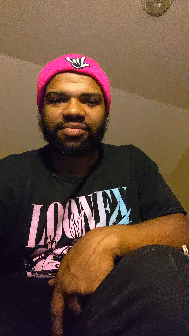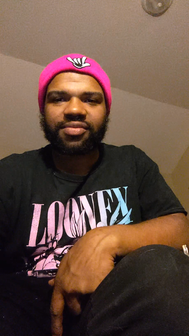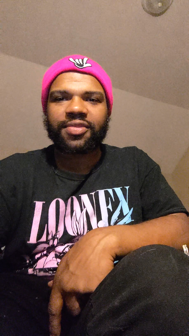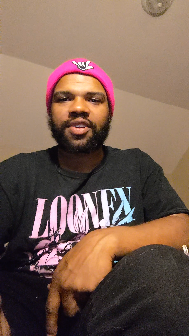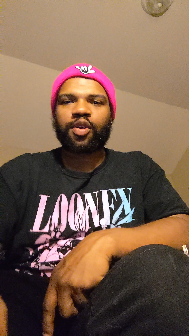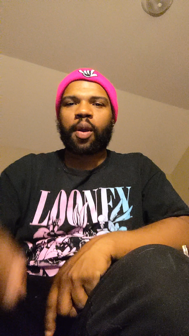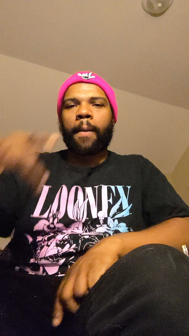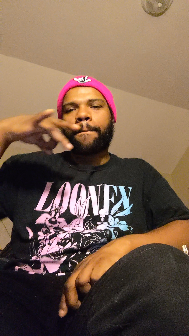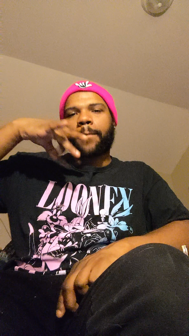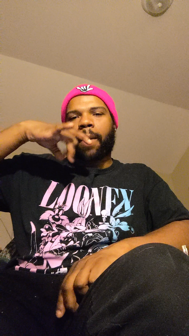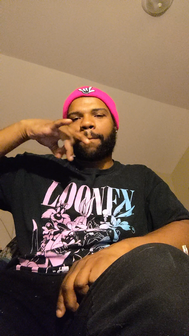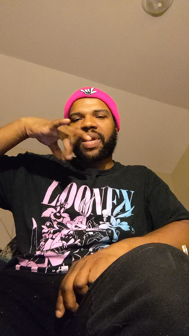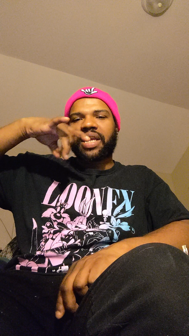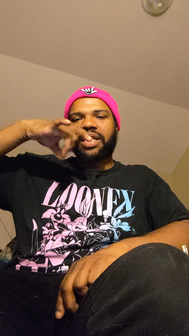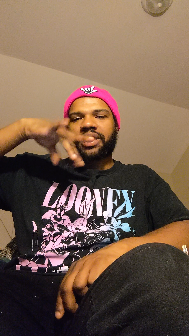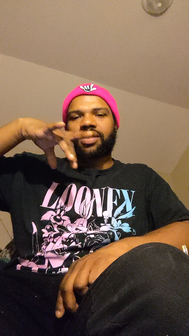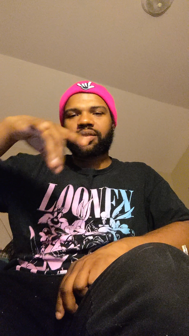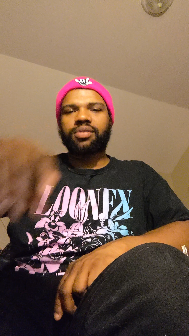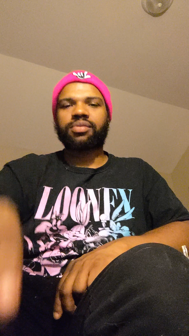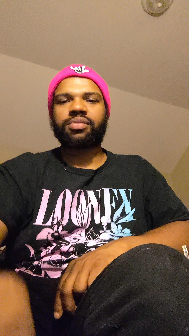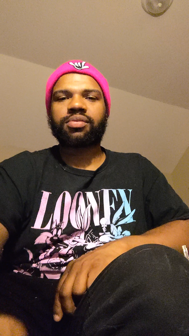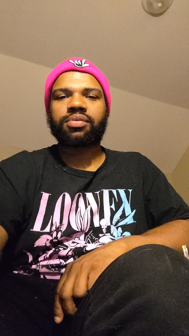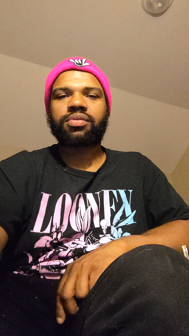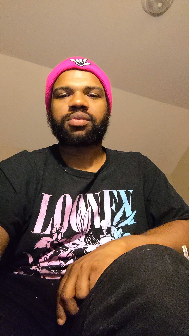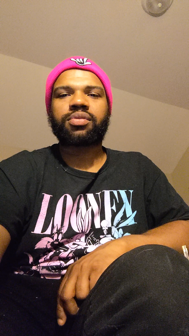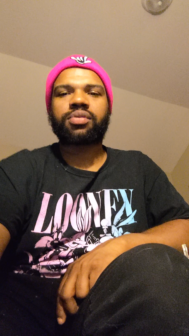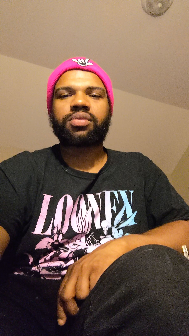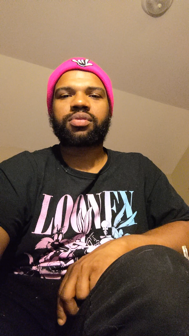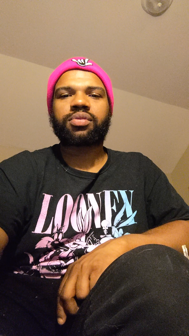pumpkin